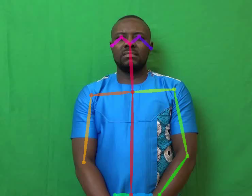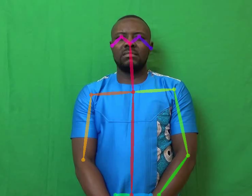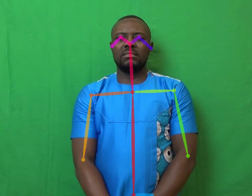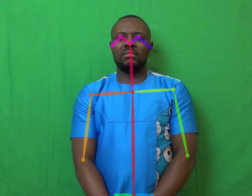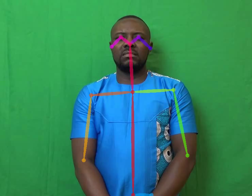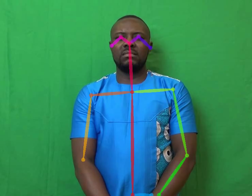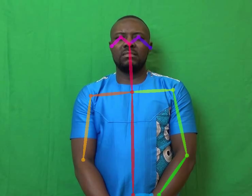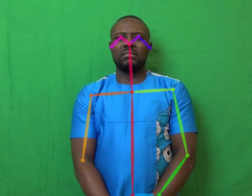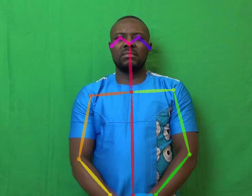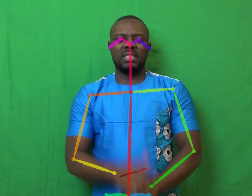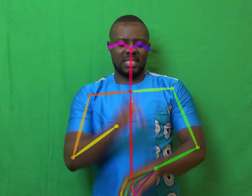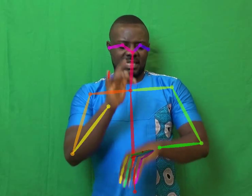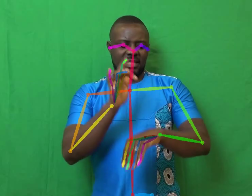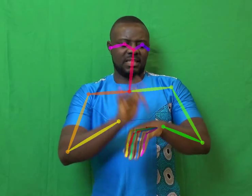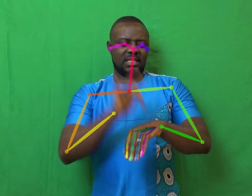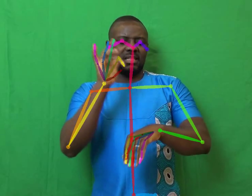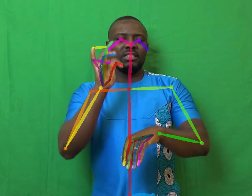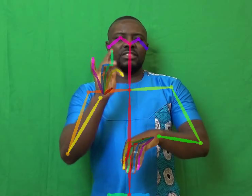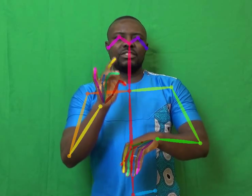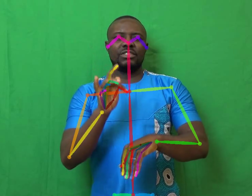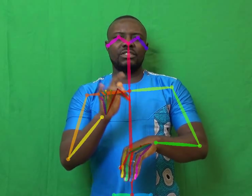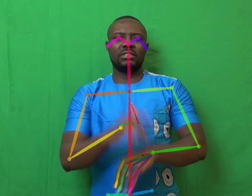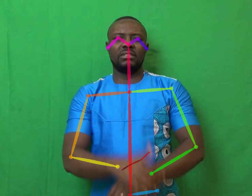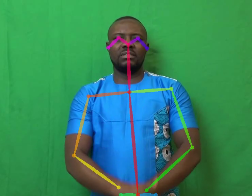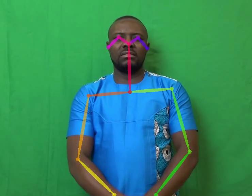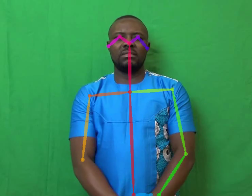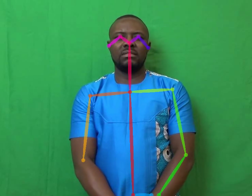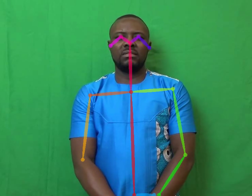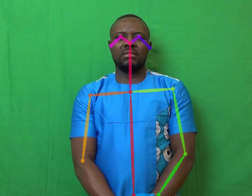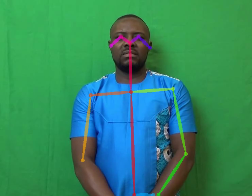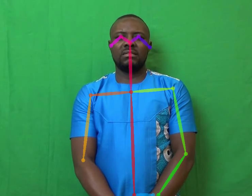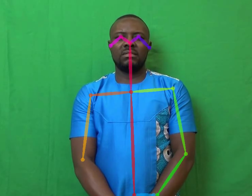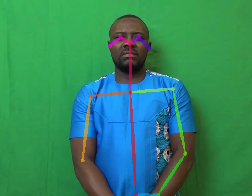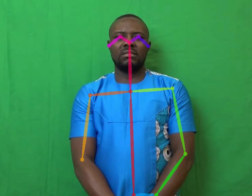touch